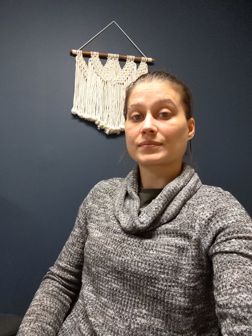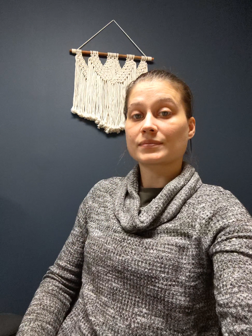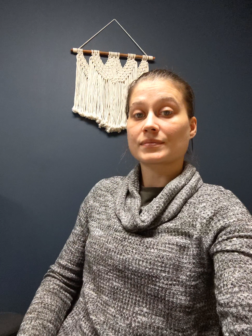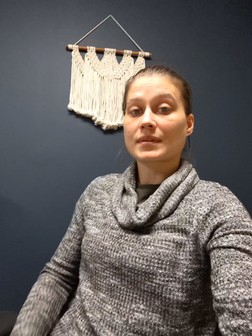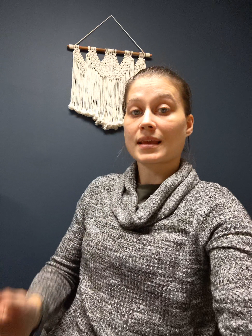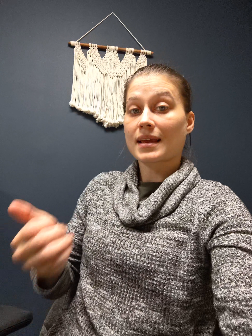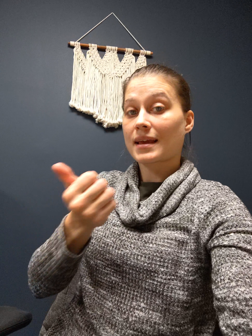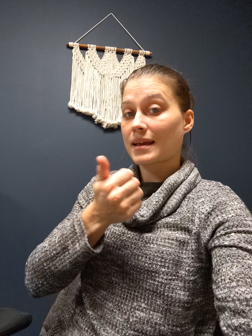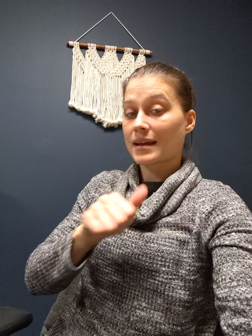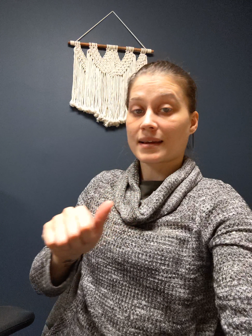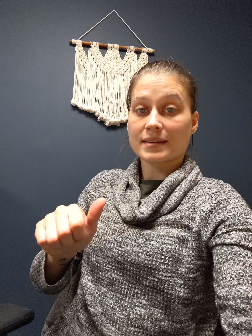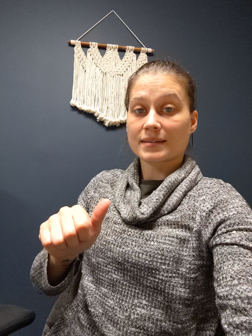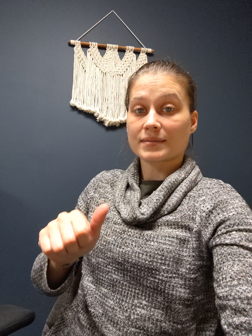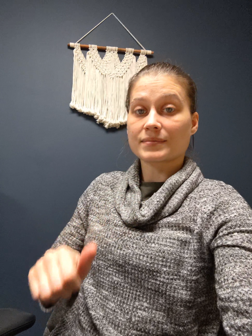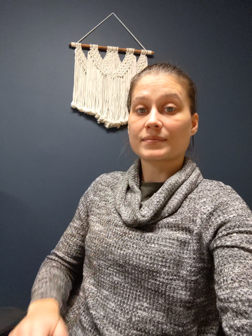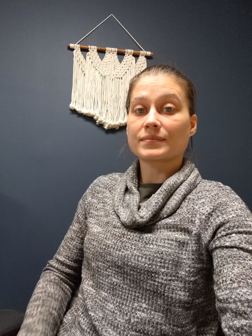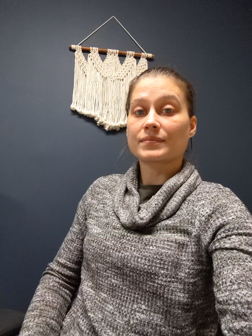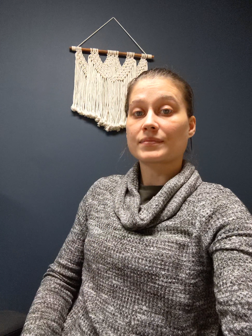any